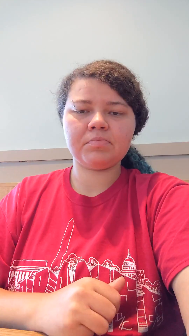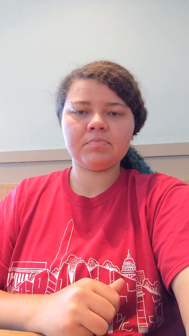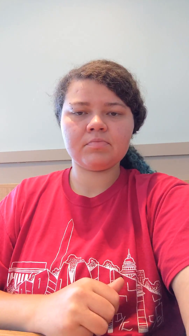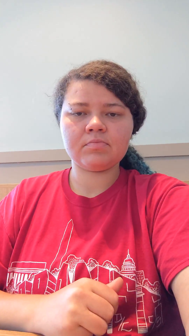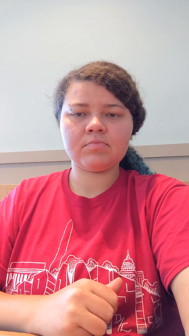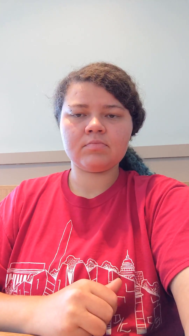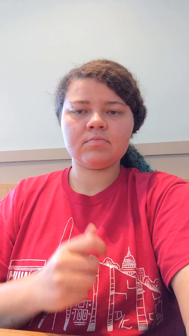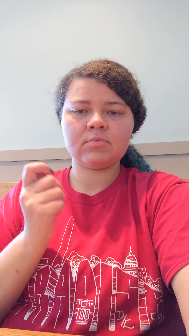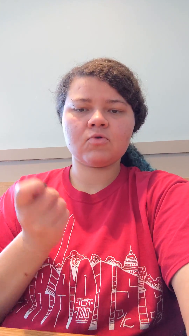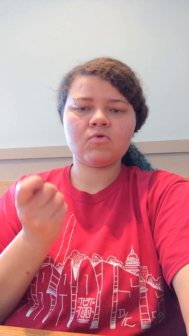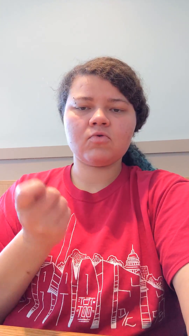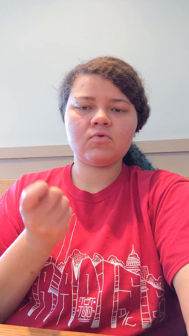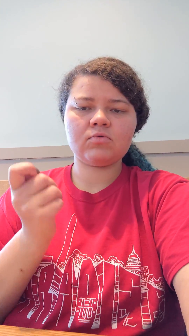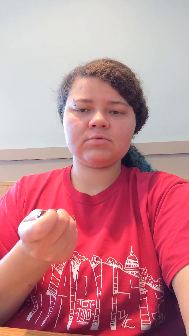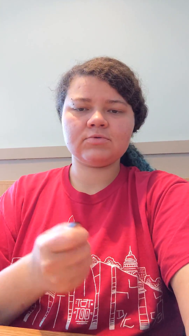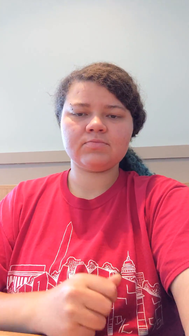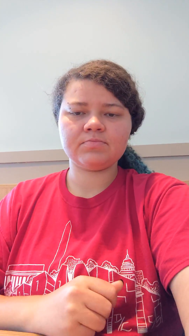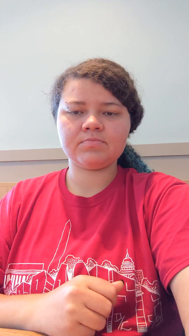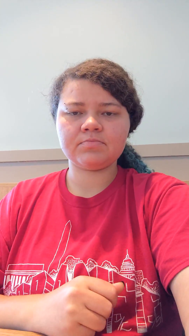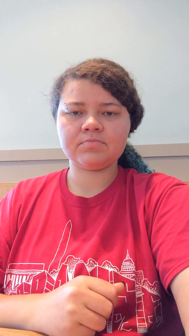cart